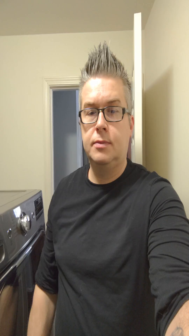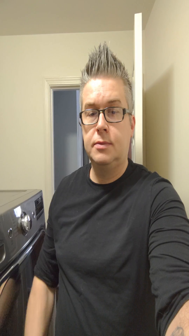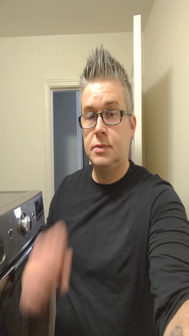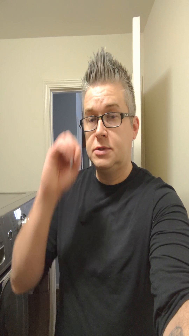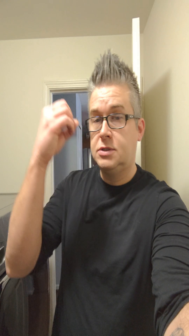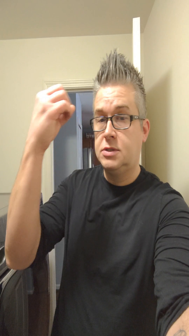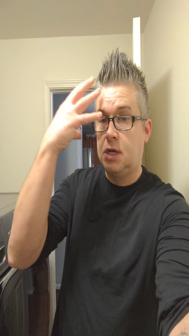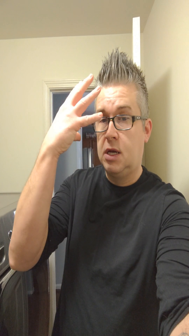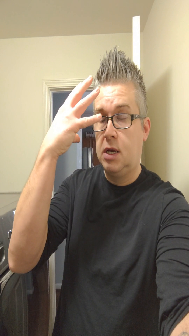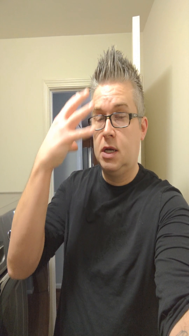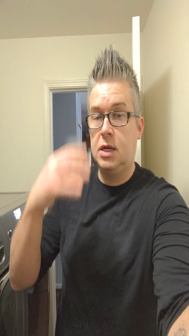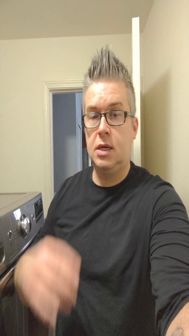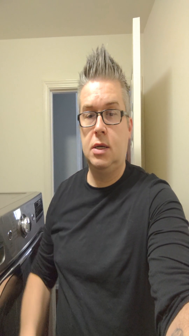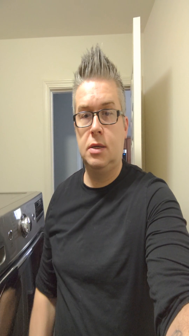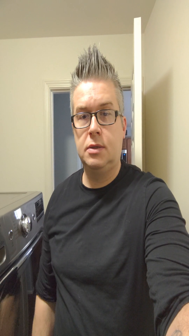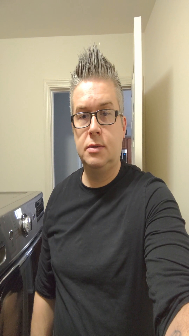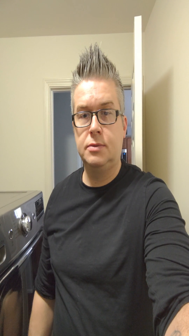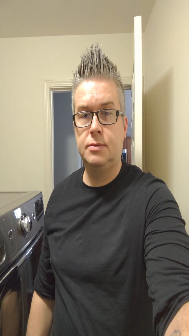sun